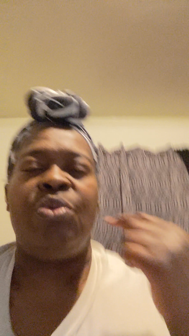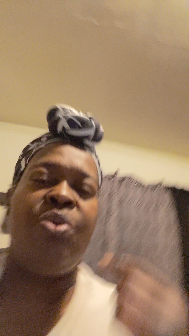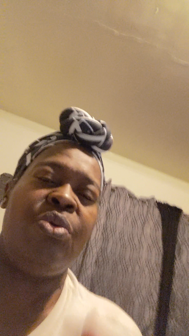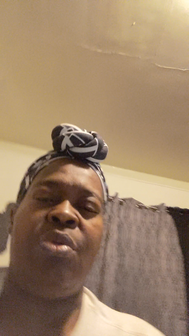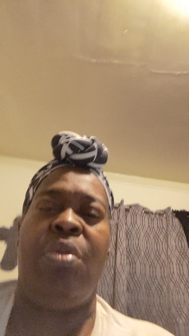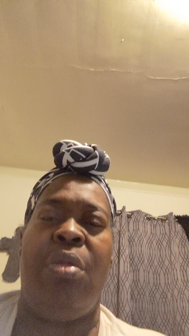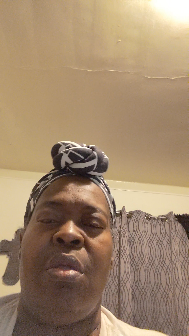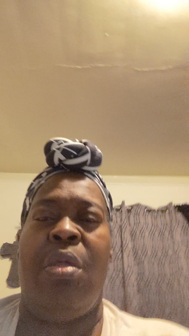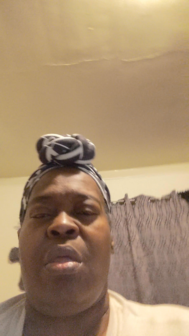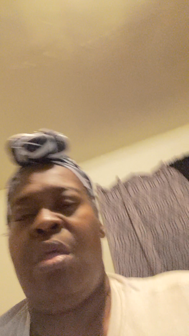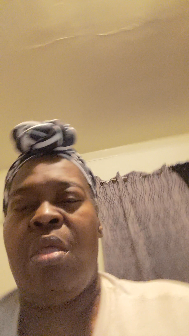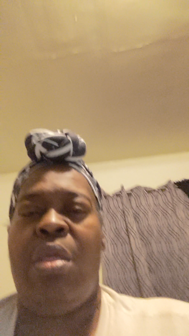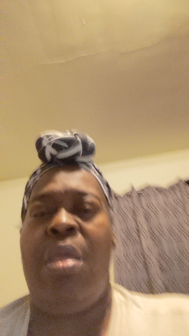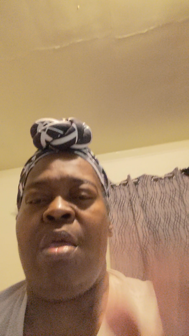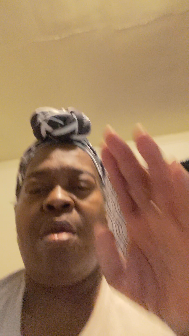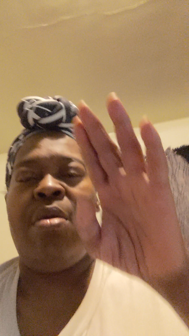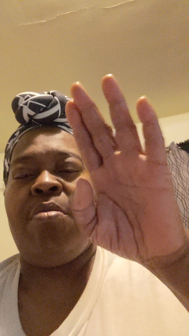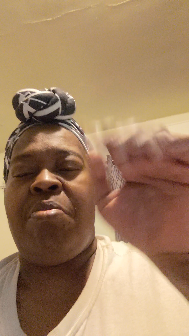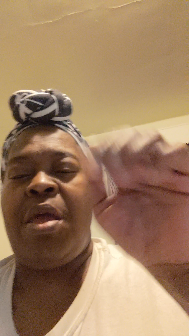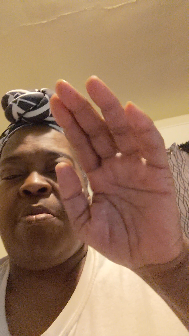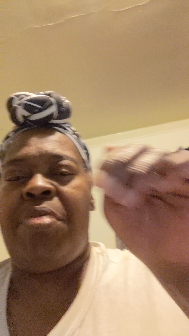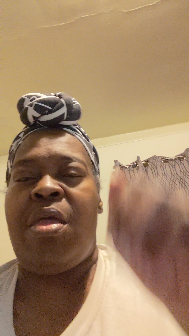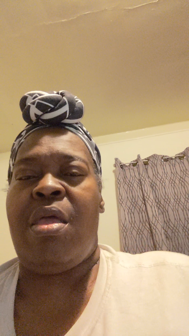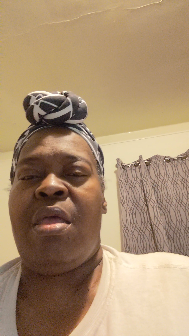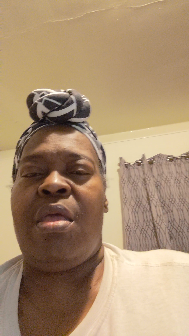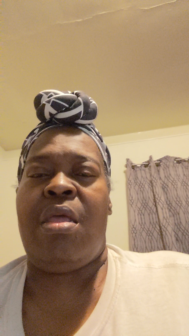baa baa